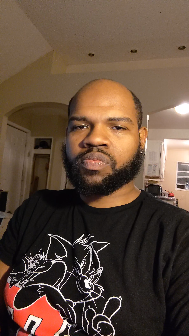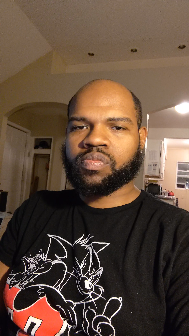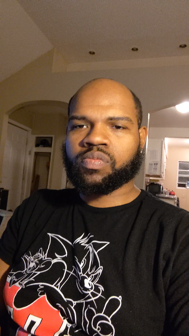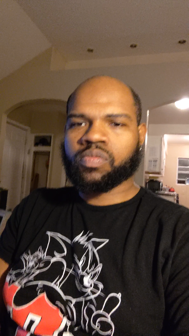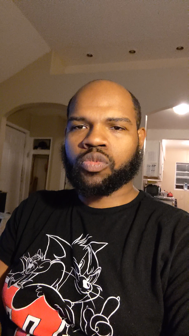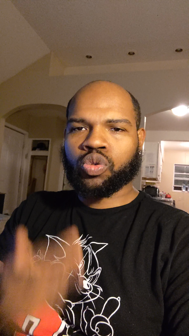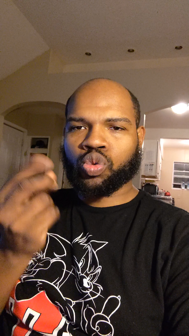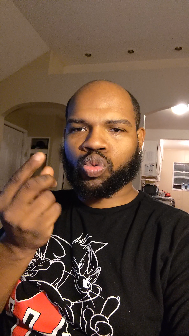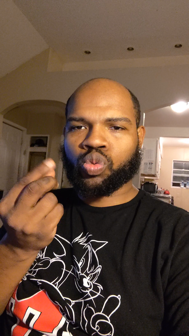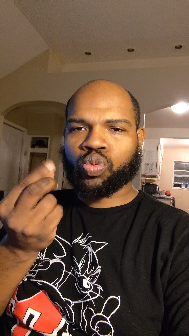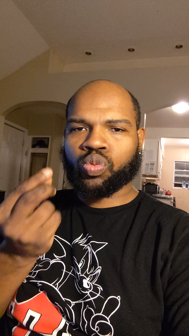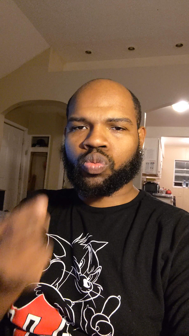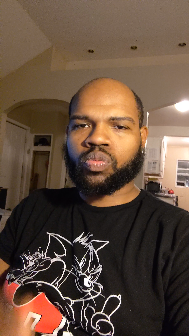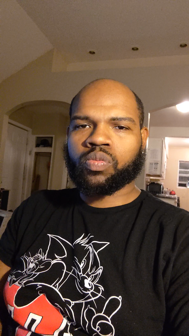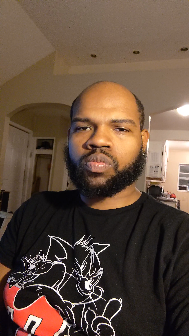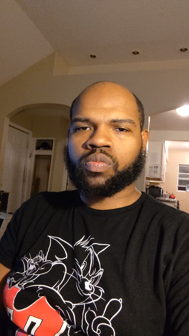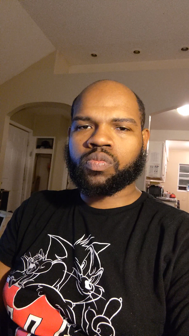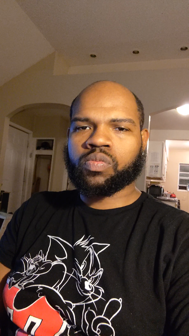do